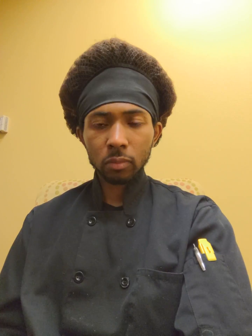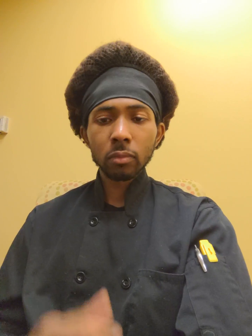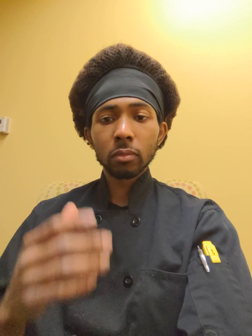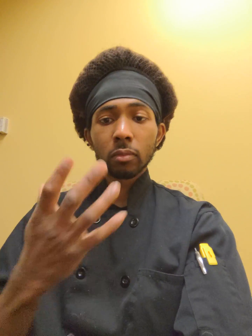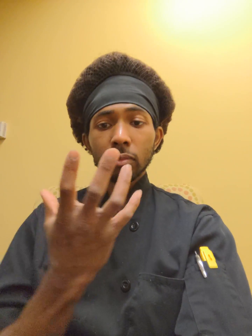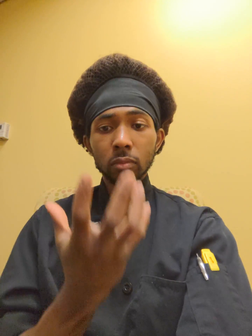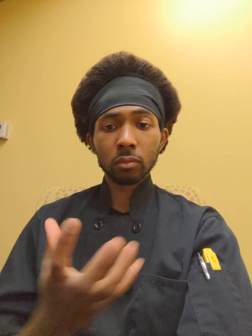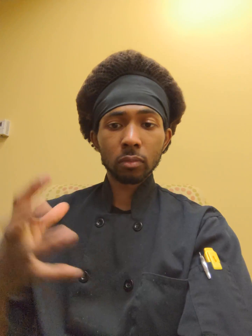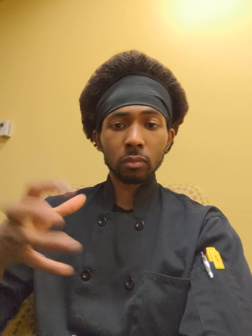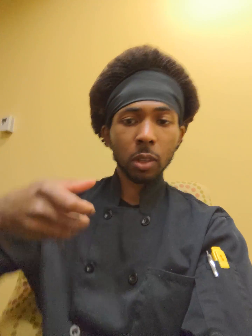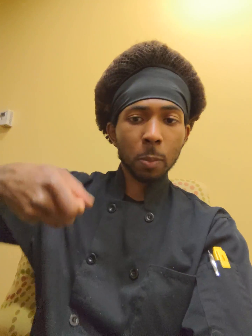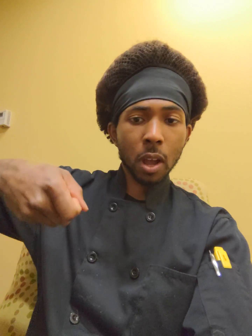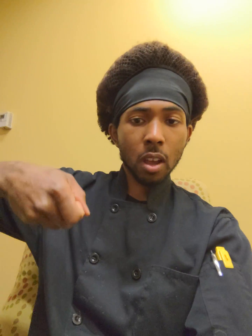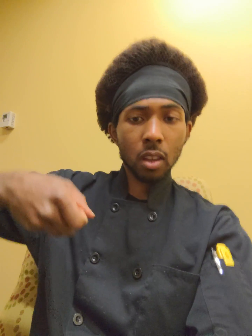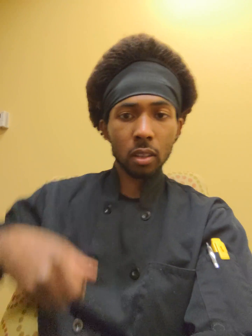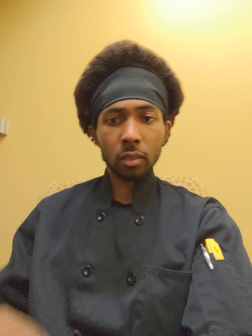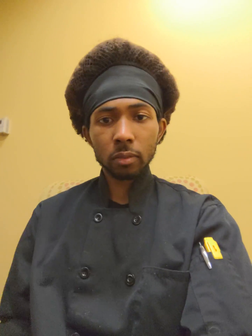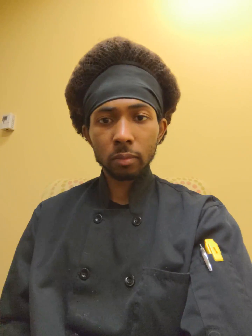basket